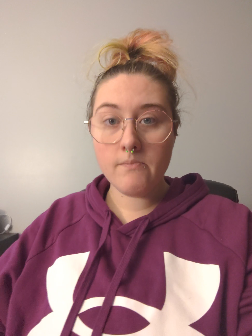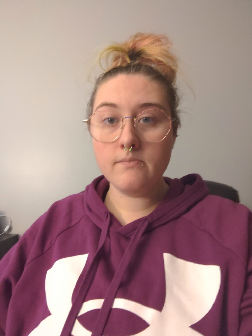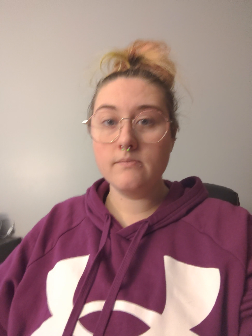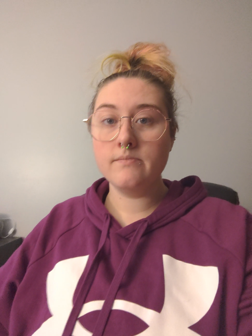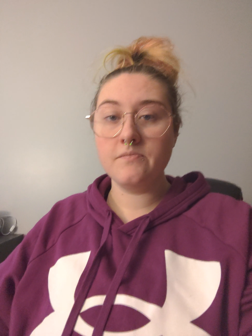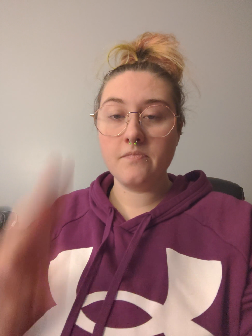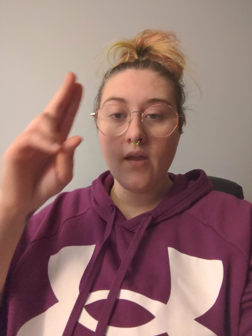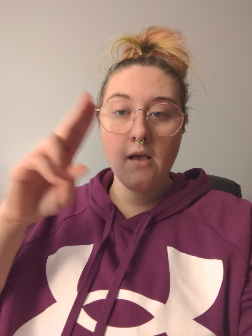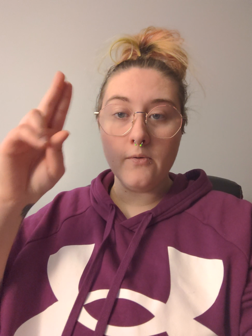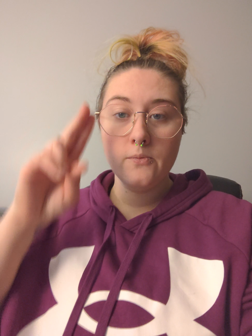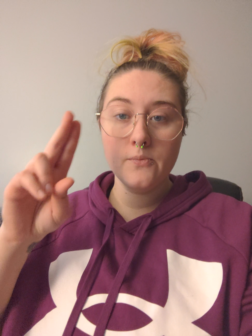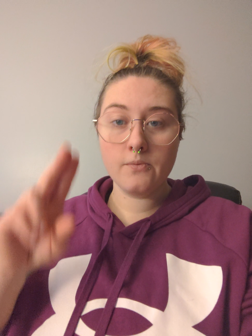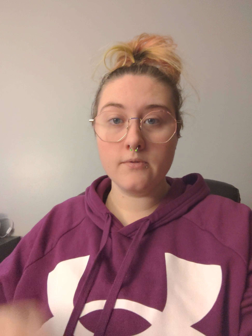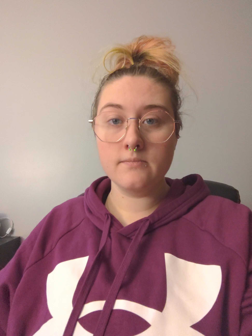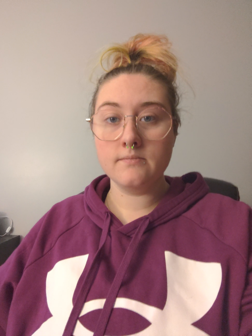uncle